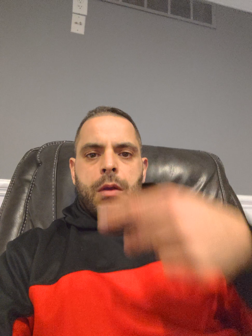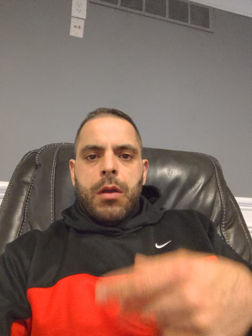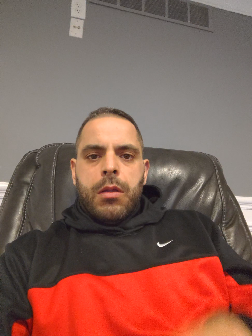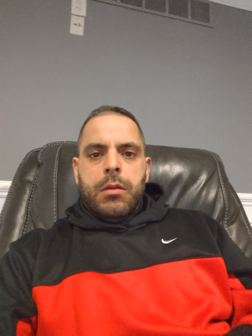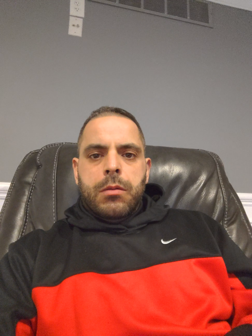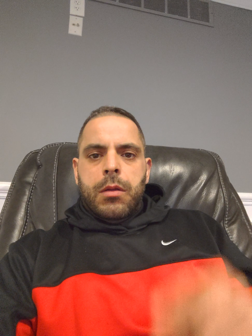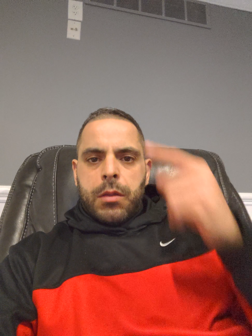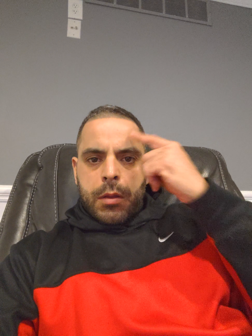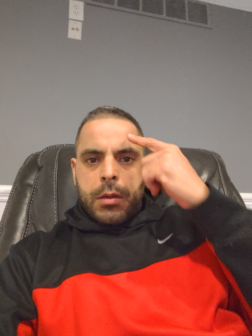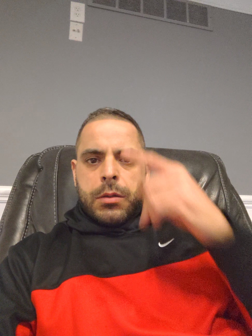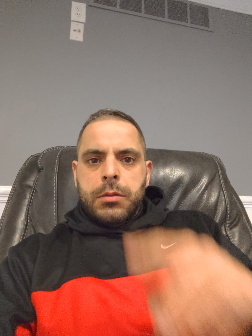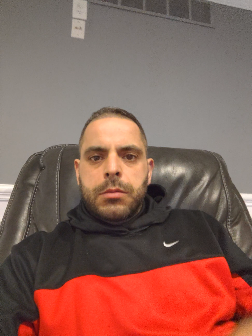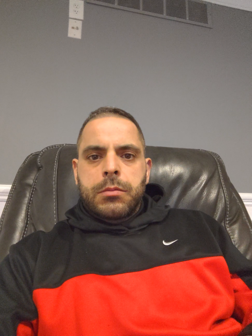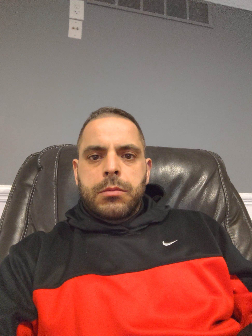think